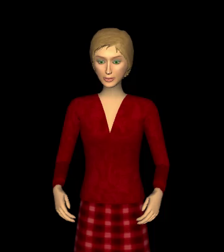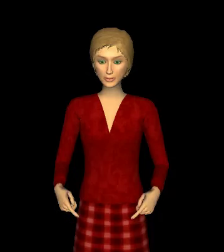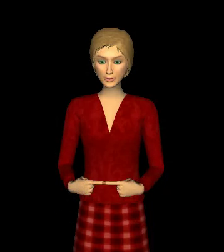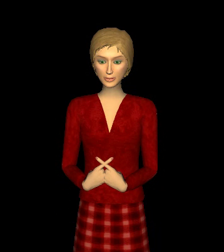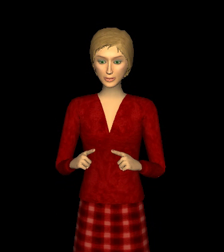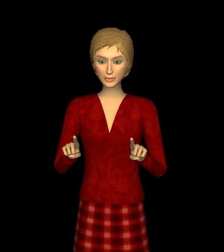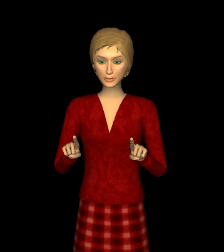مختلف